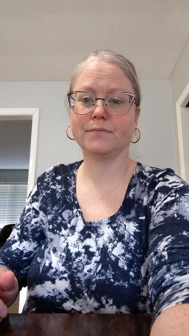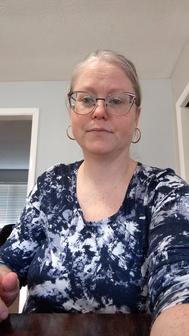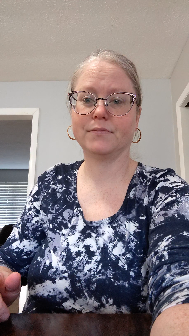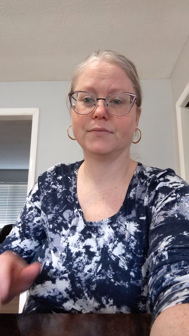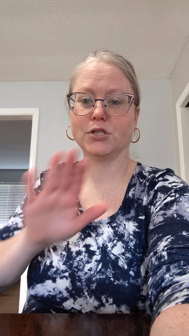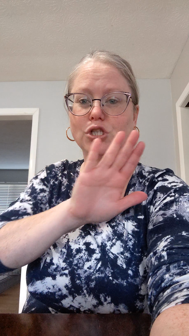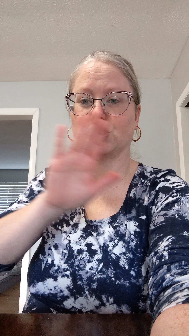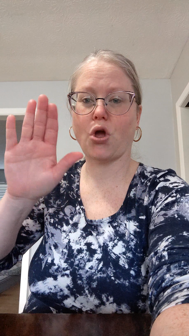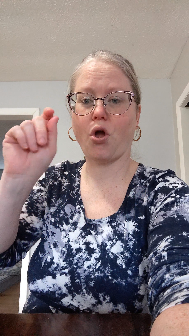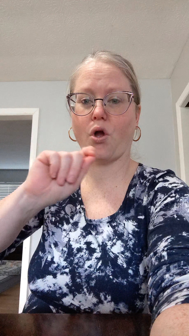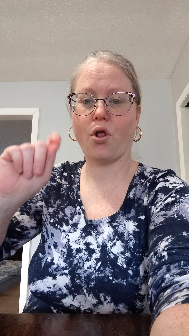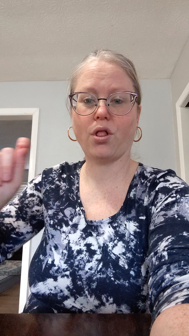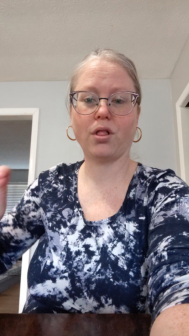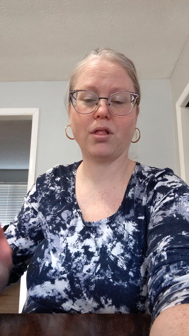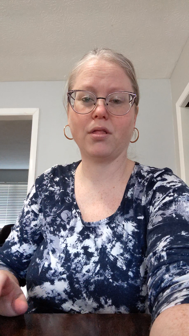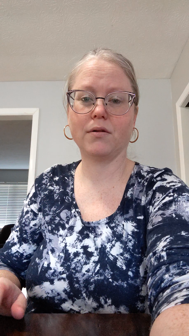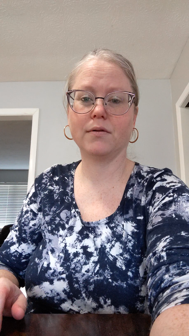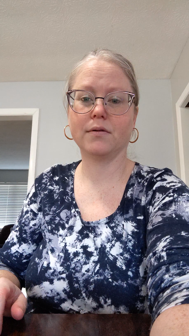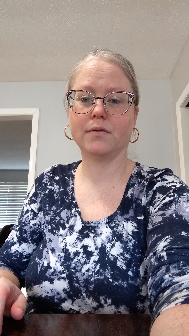chalk